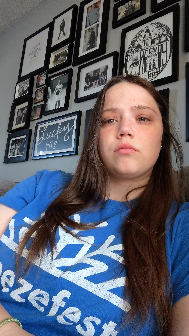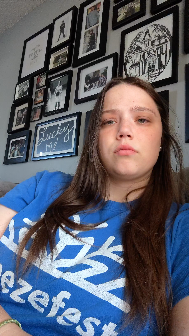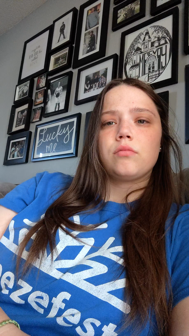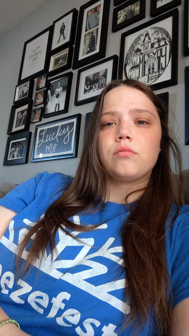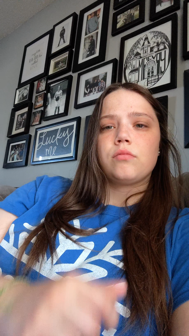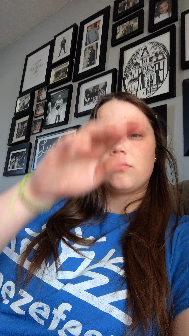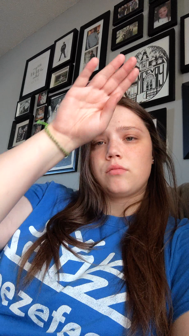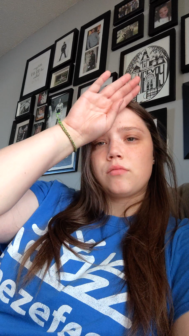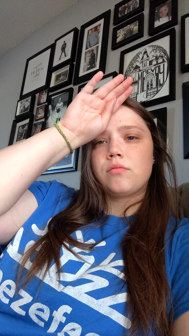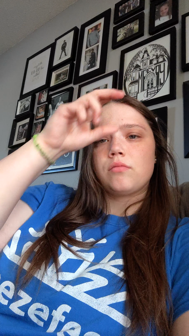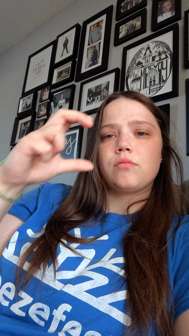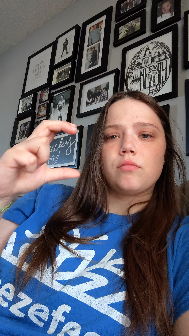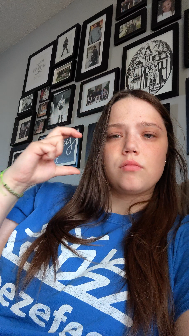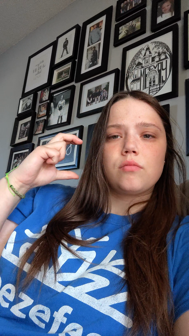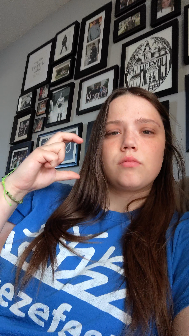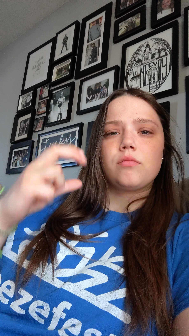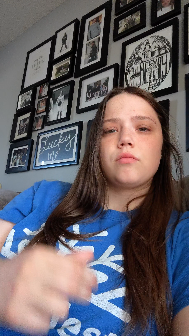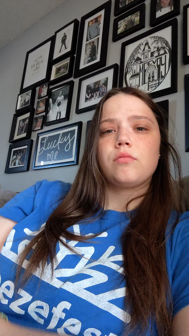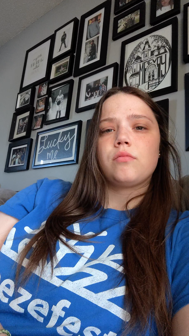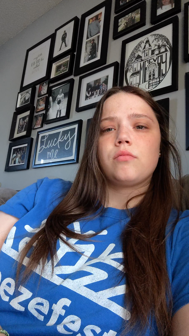fire truck